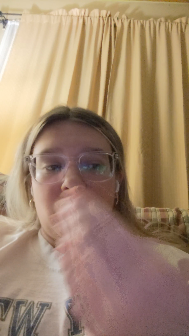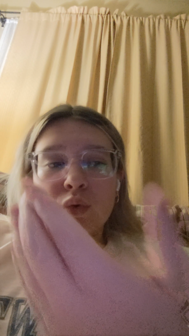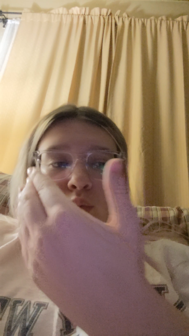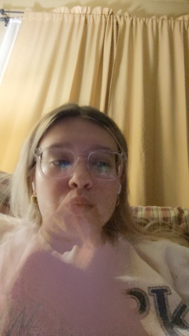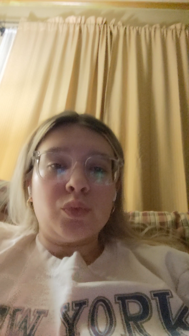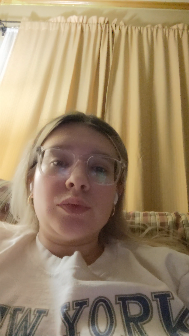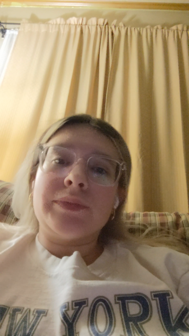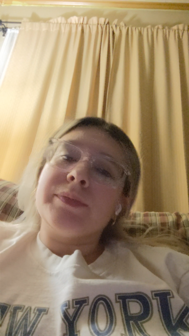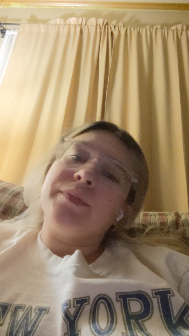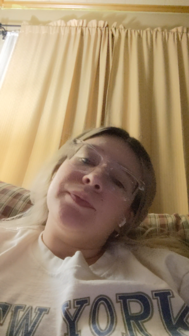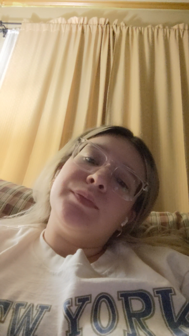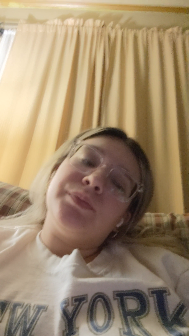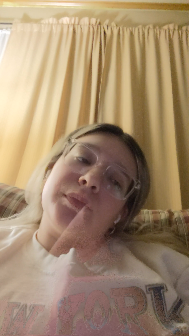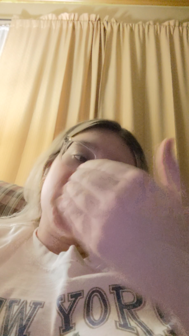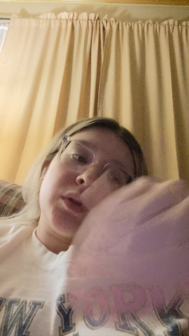shorts